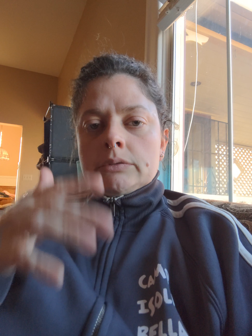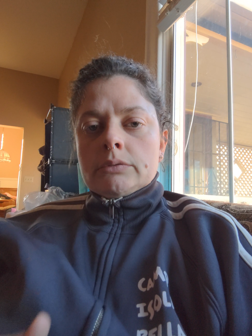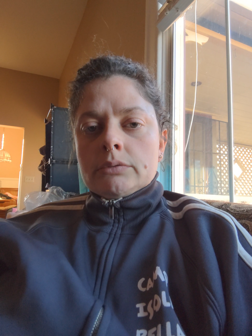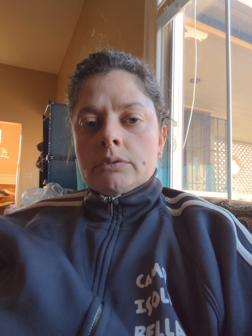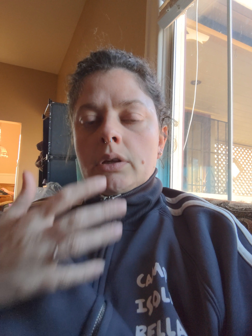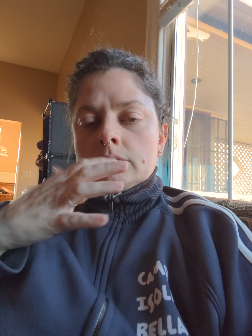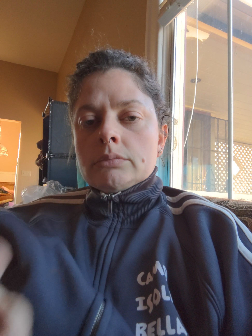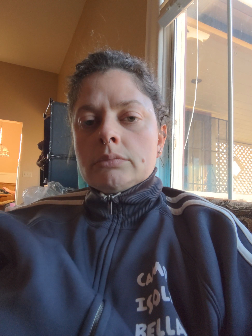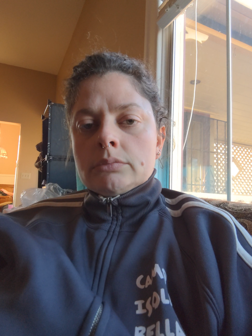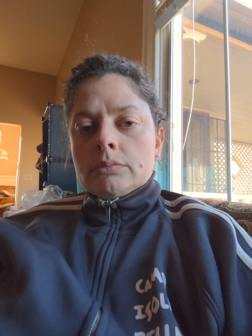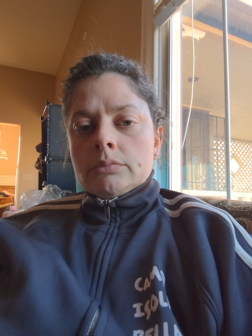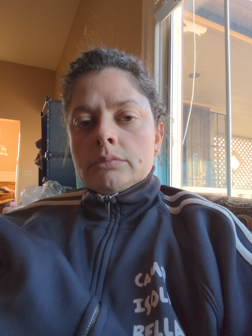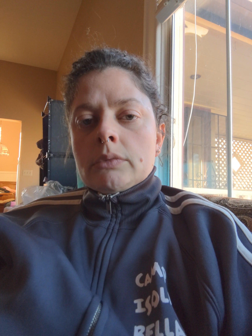hot